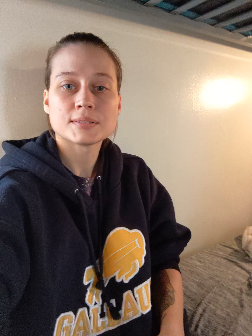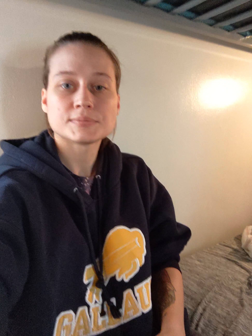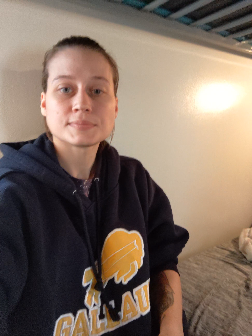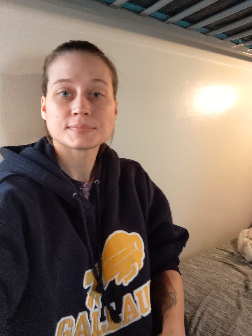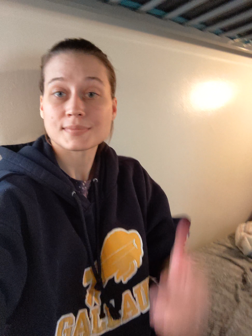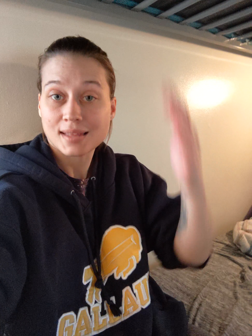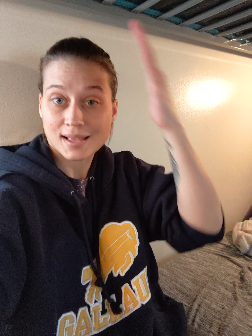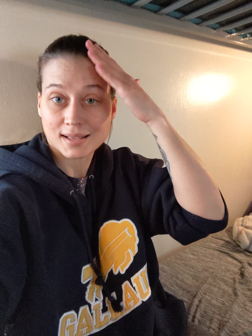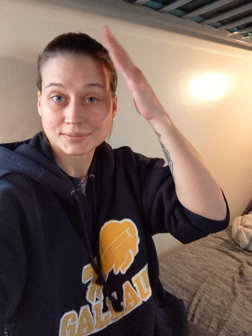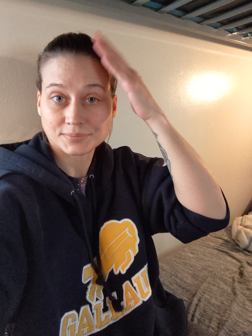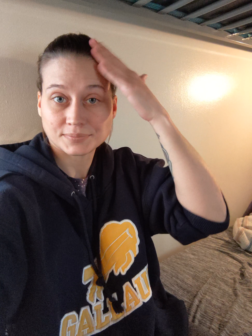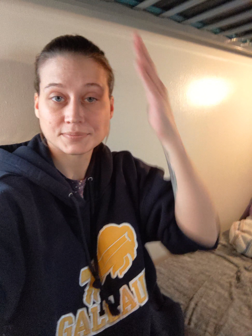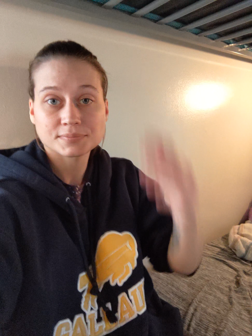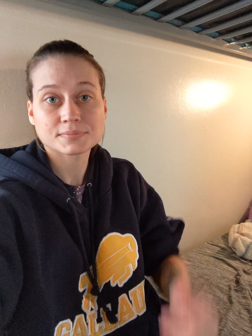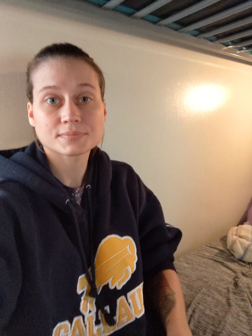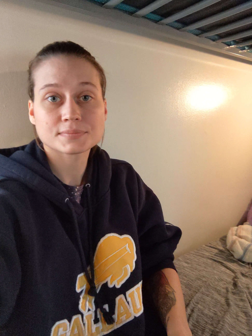hat